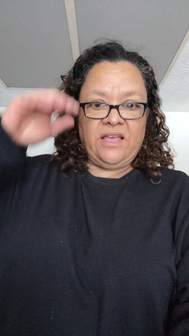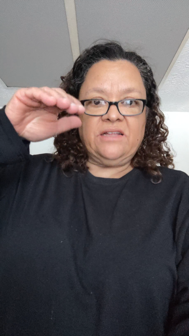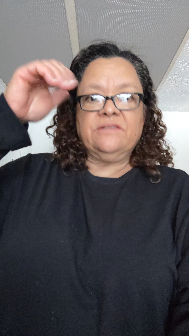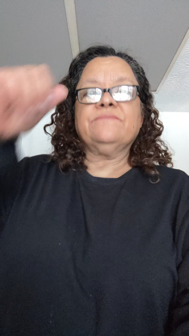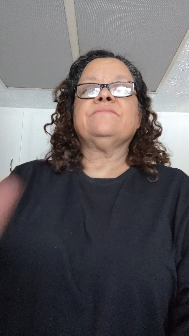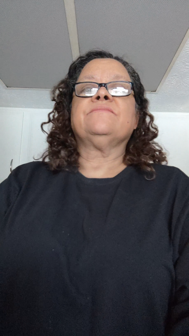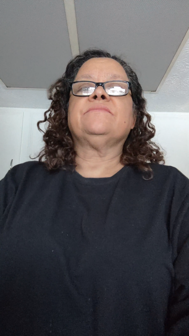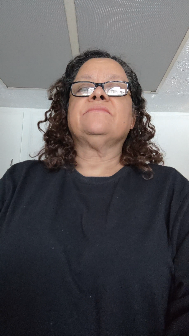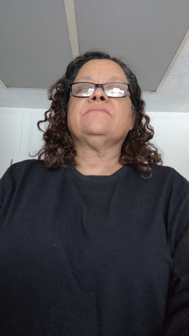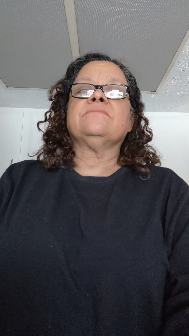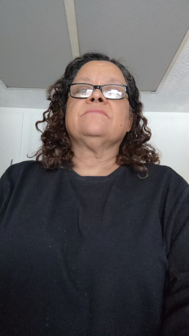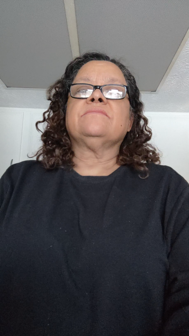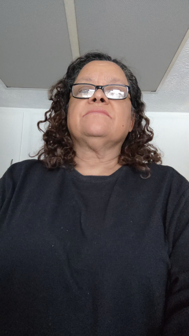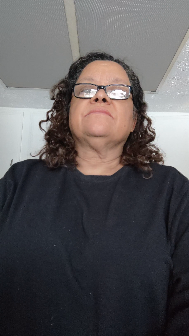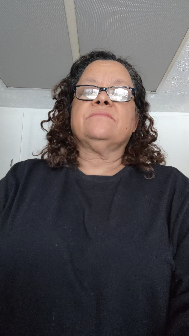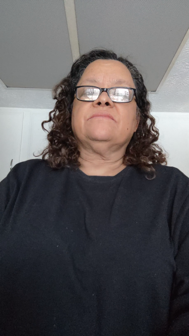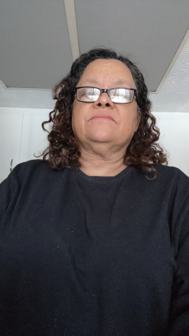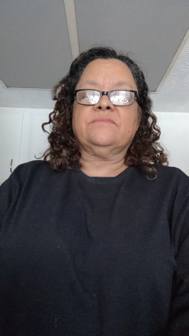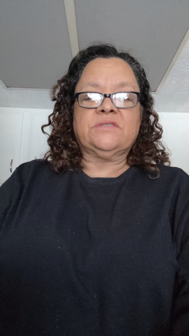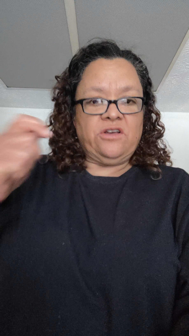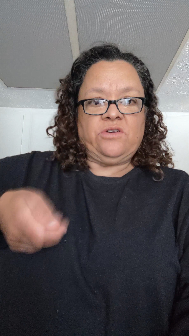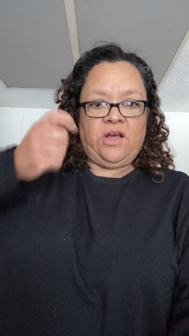cart